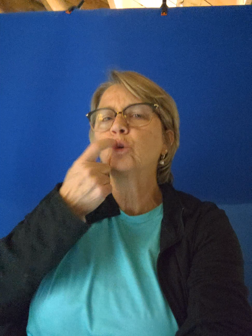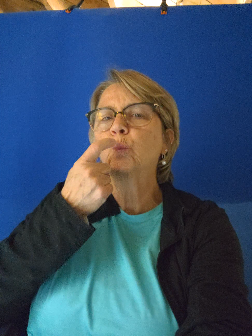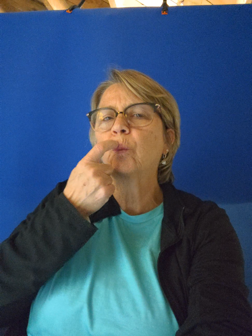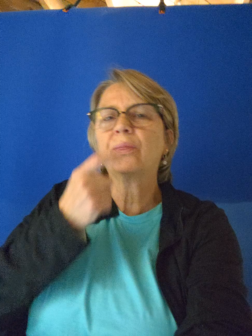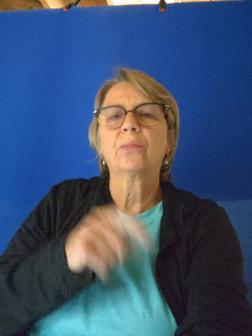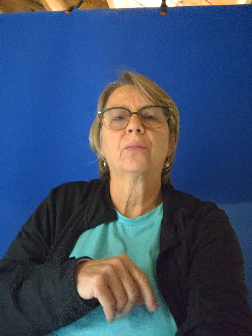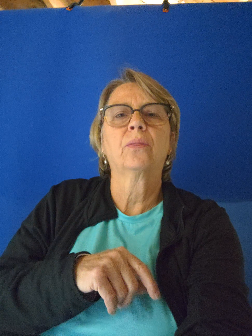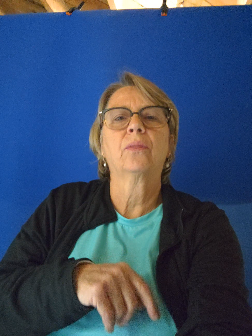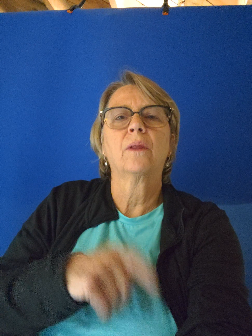tooth